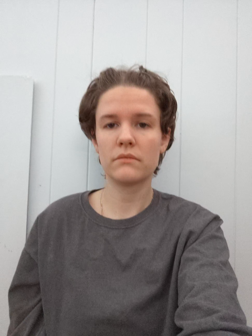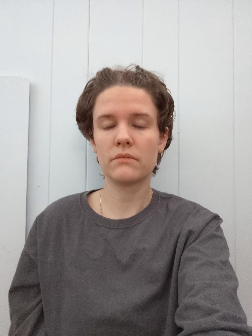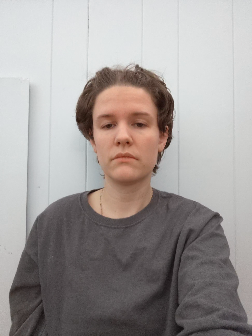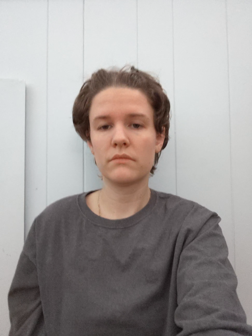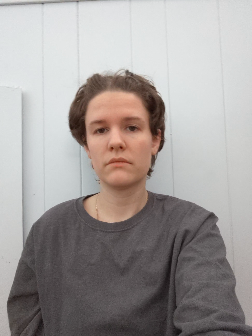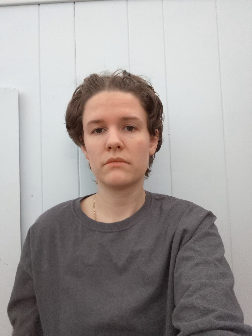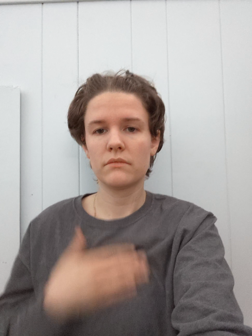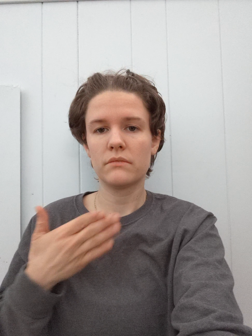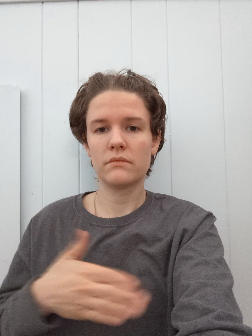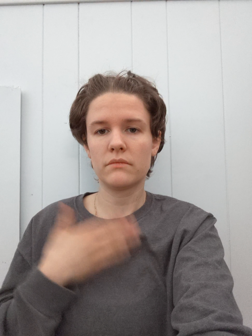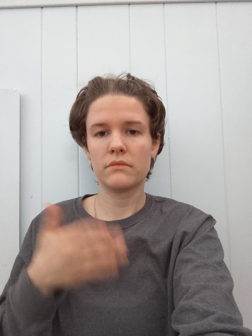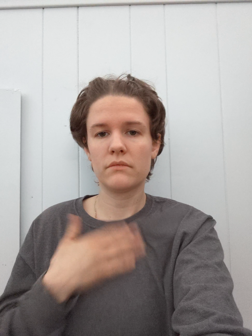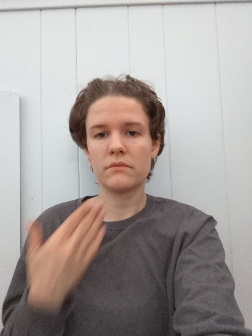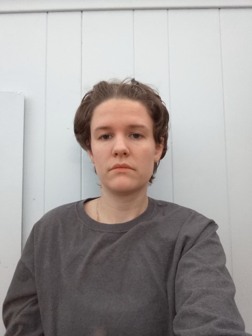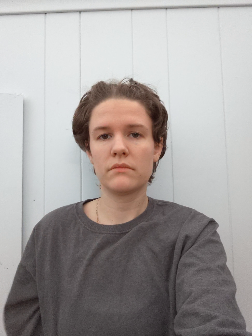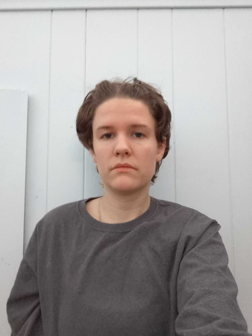happy